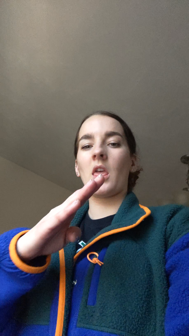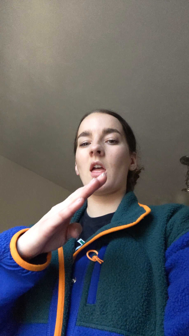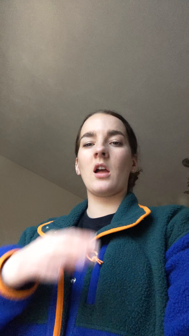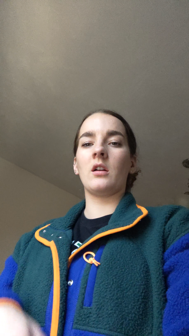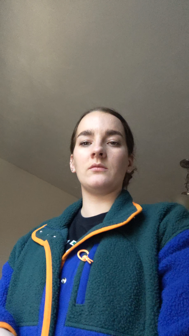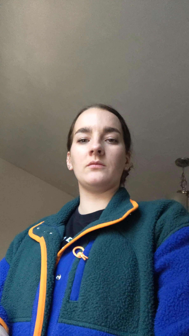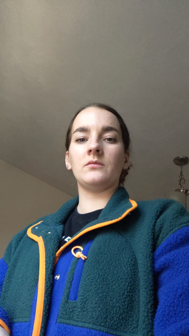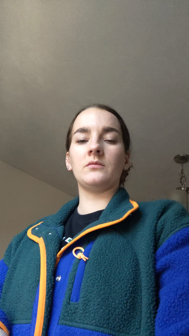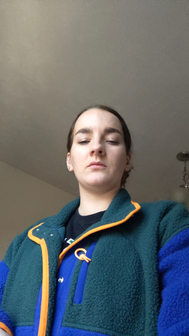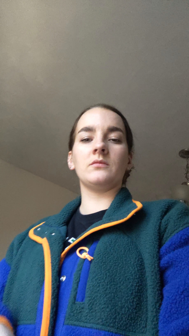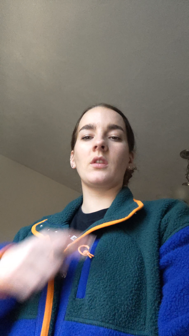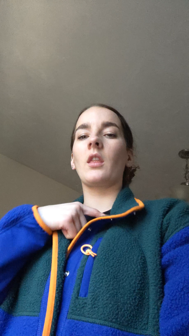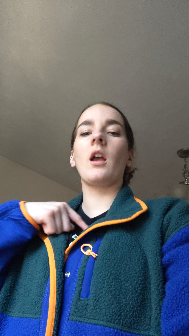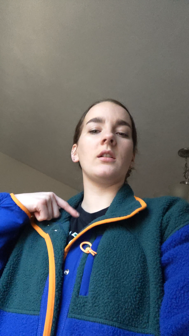necklace